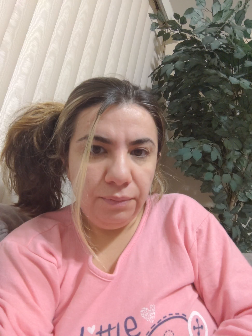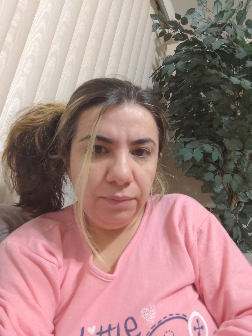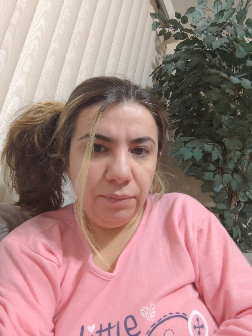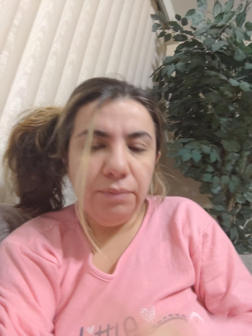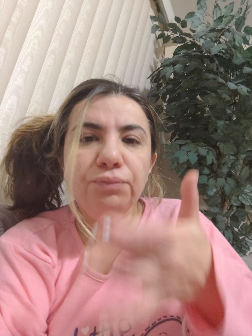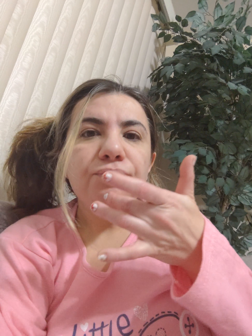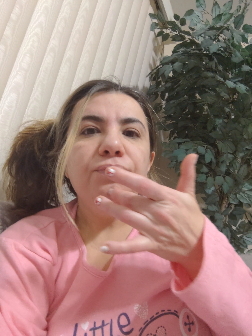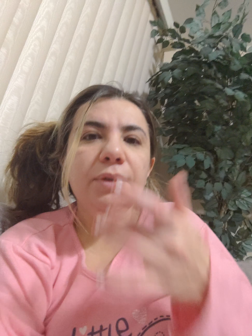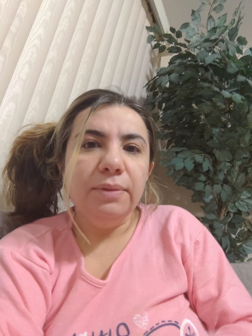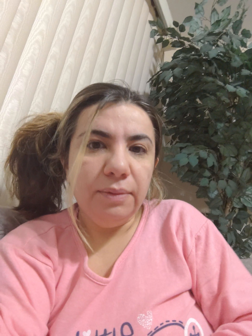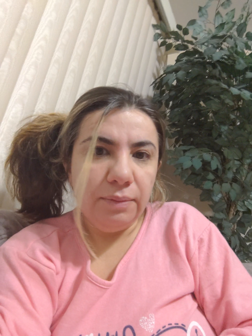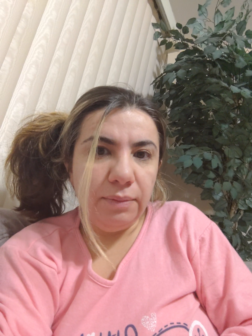taste